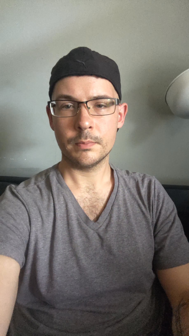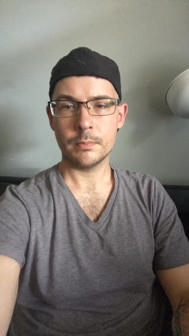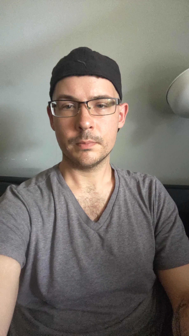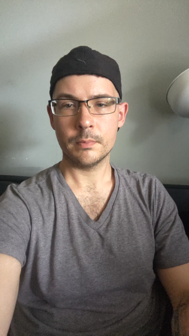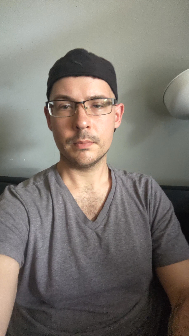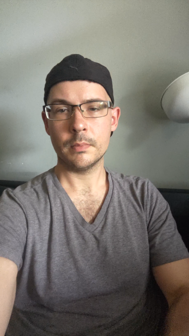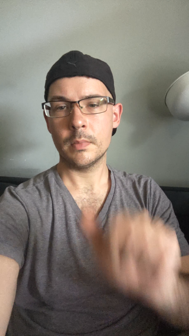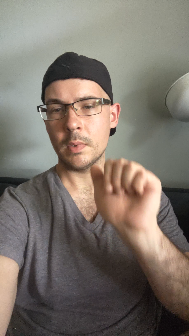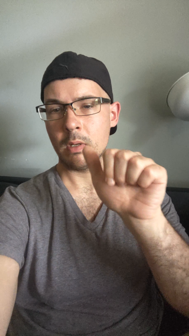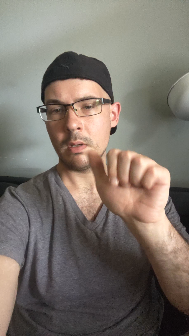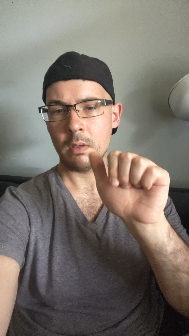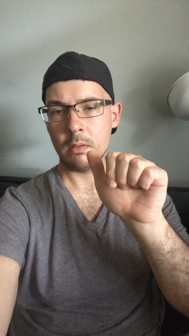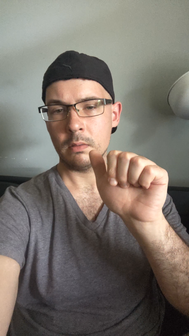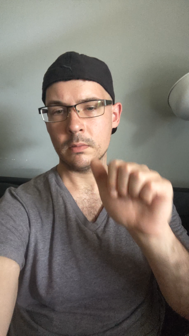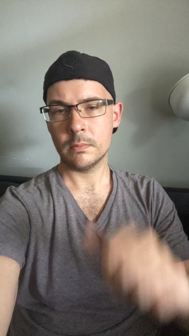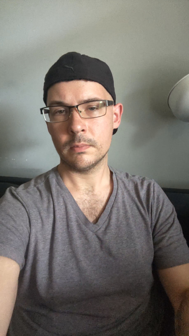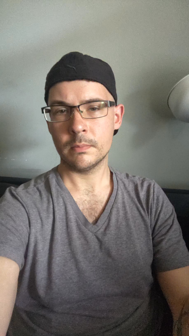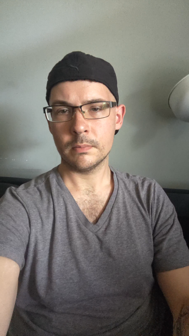knock